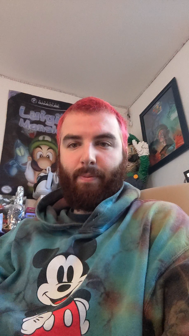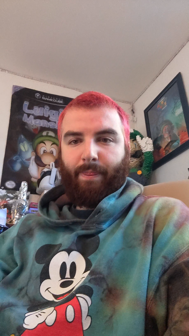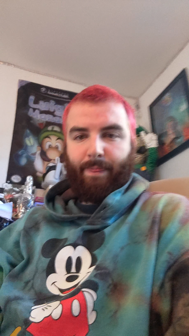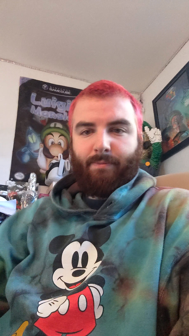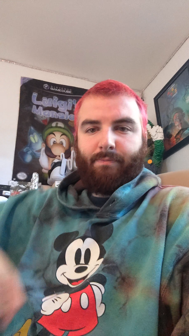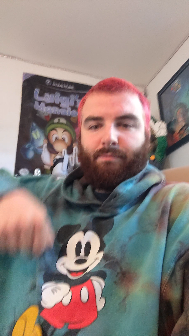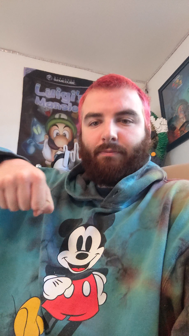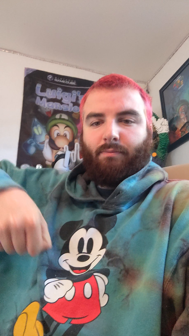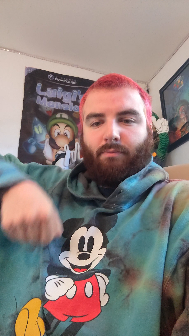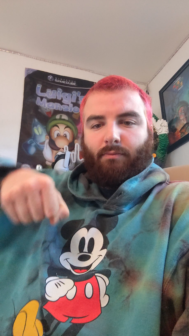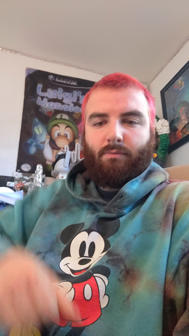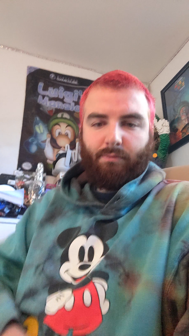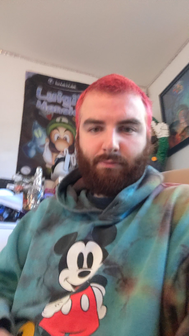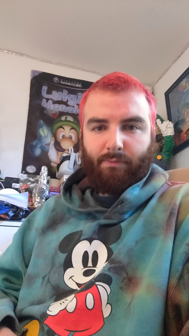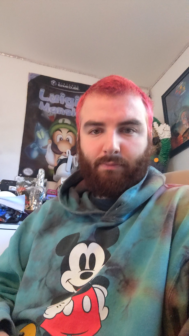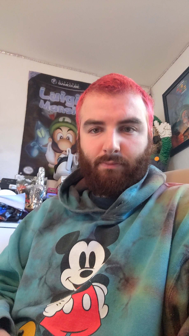bicycle